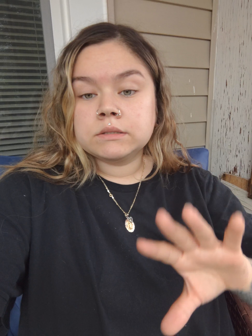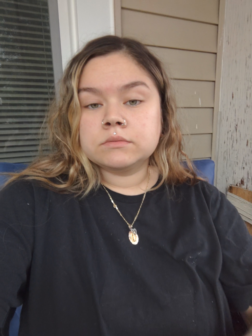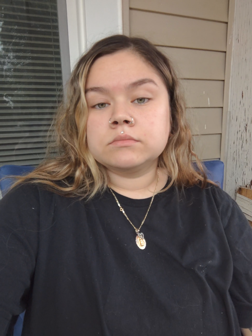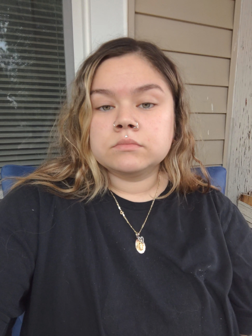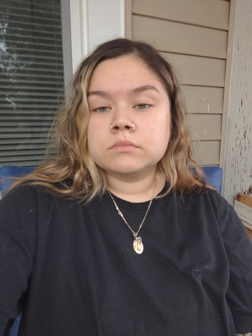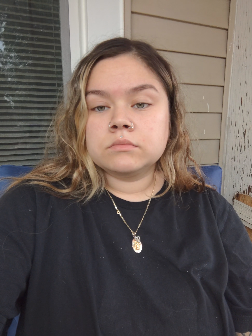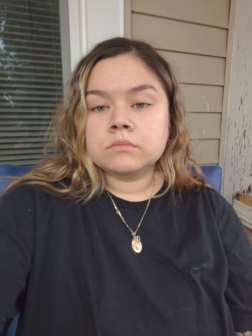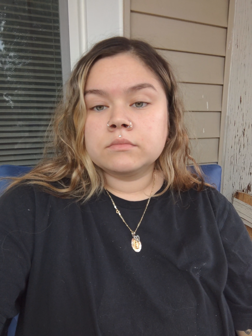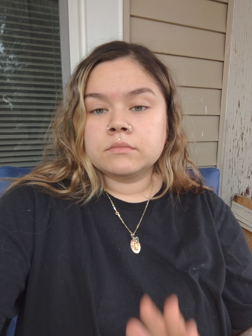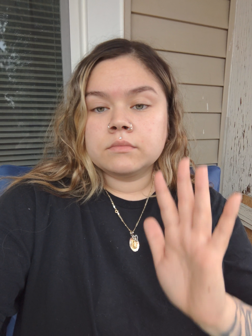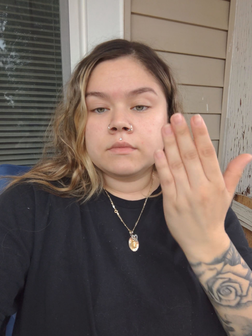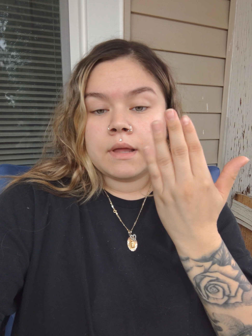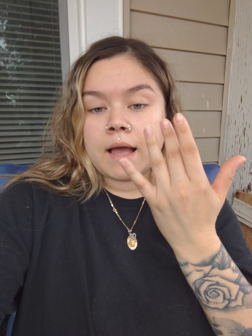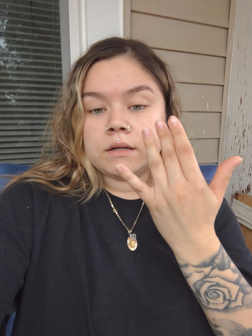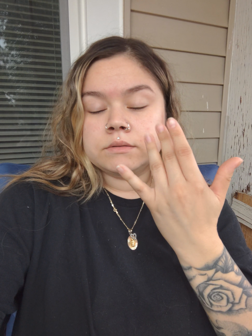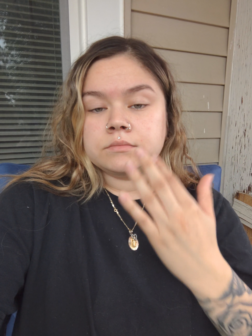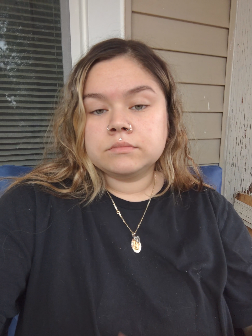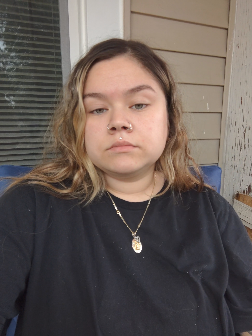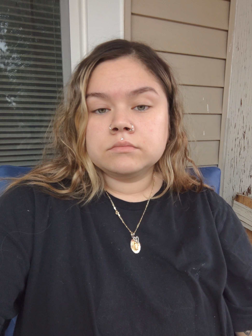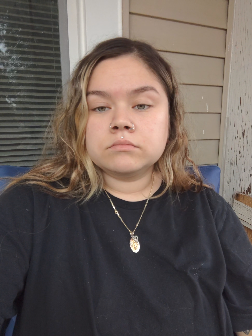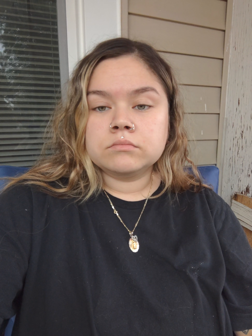hand